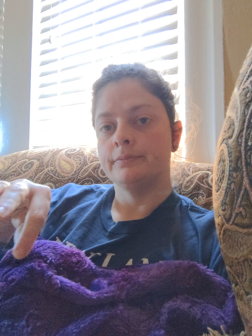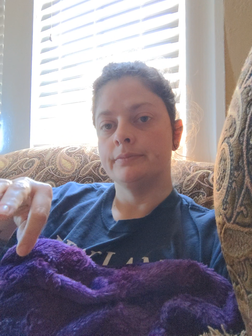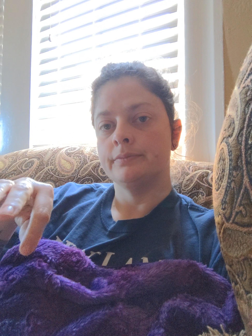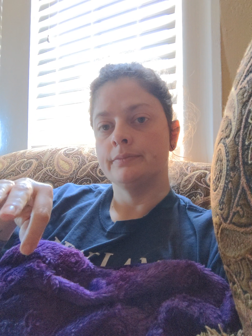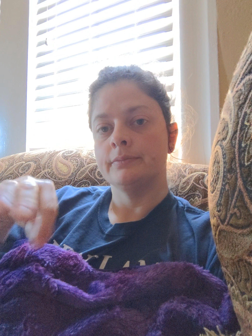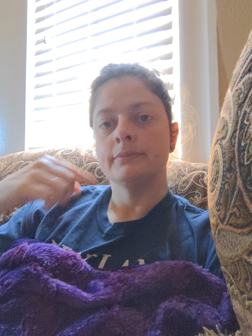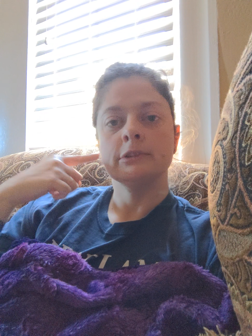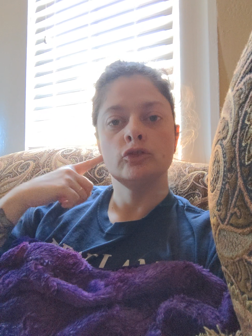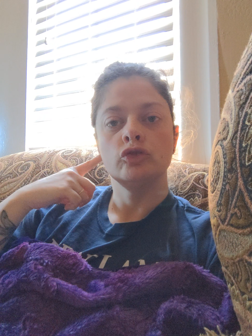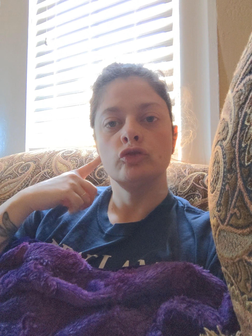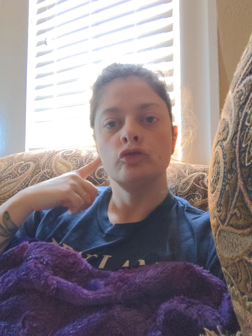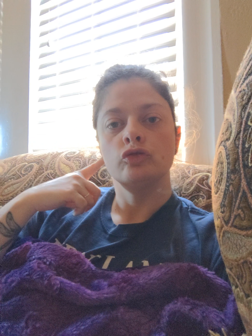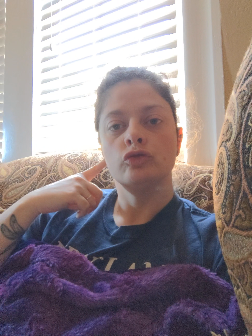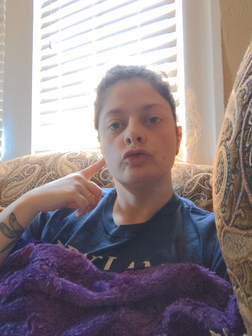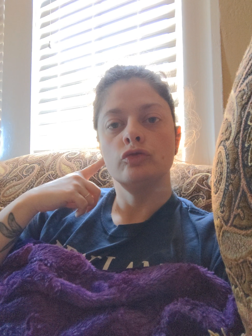ear